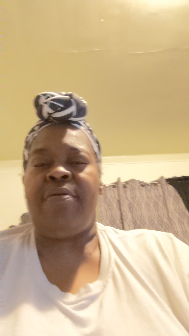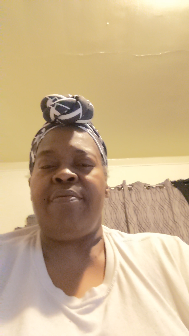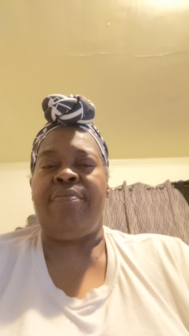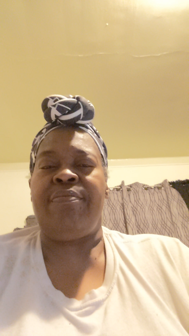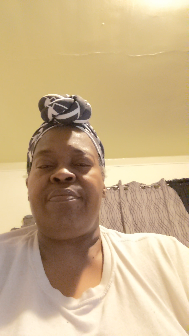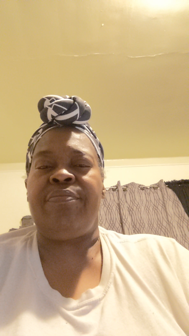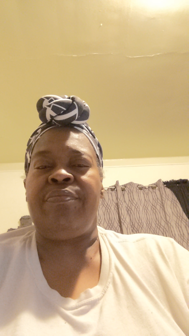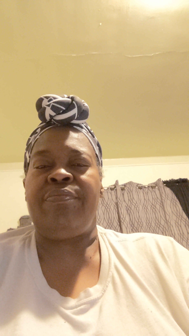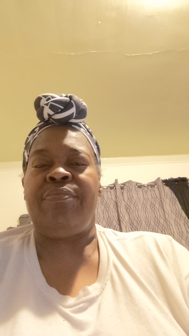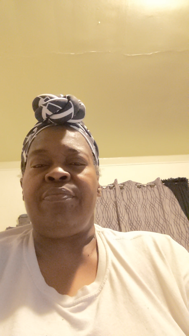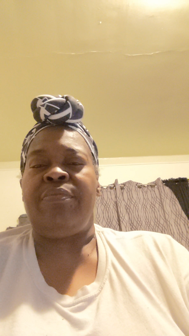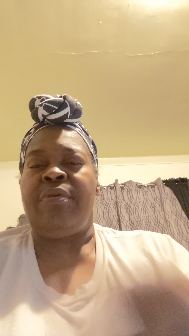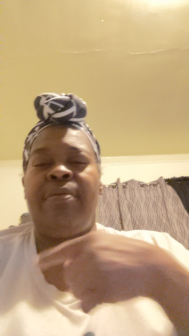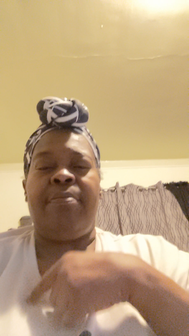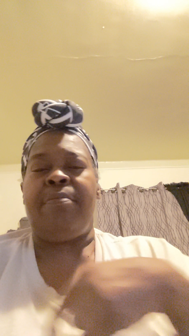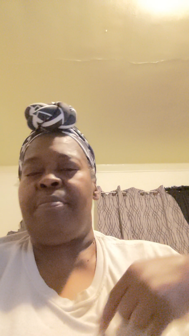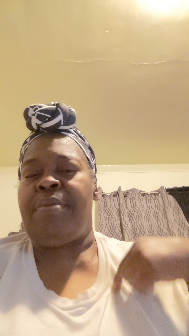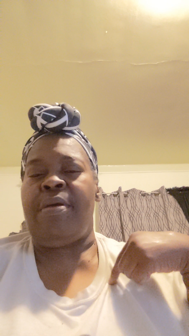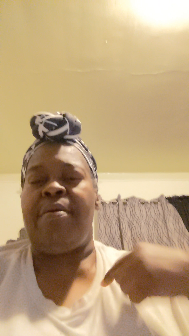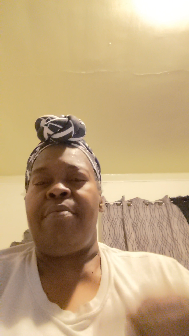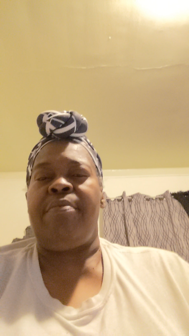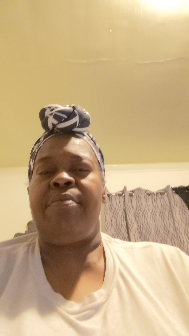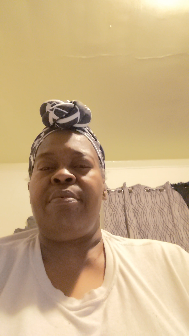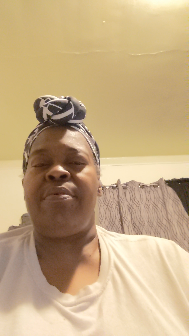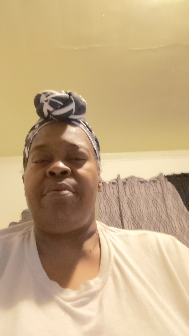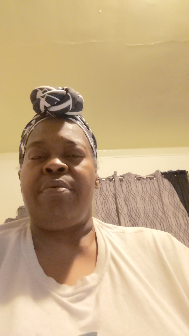bib